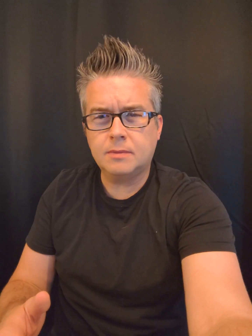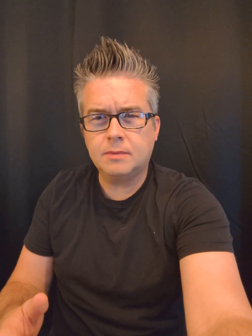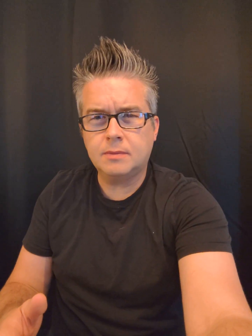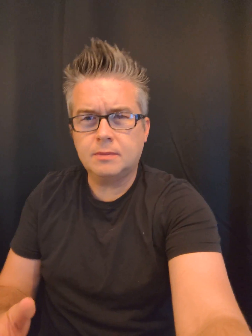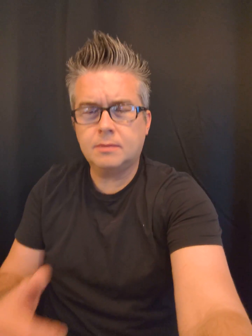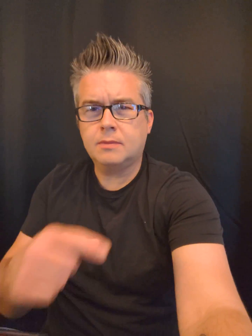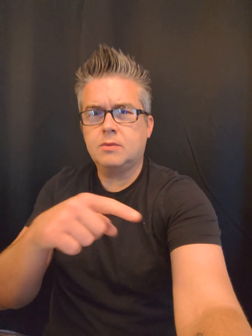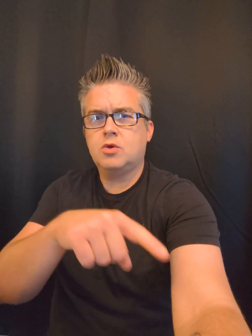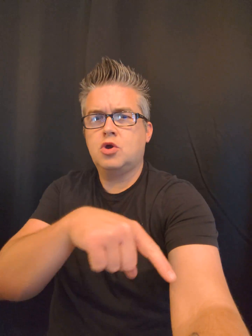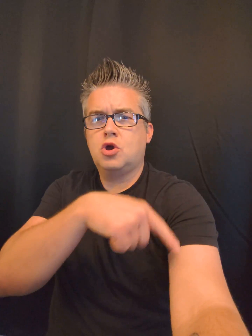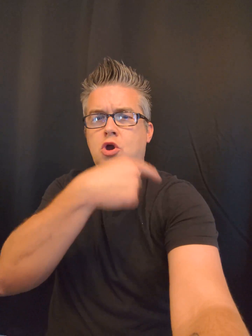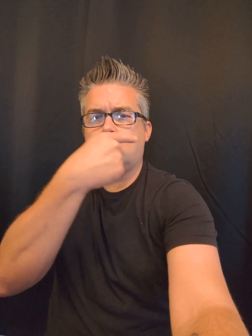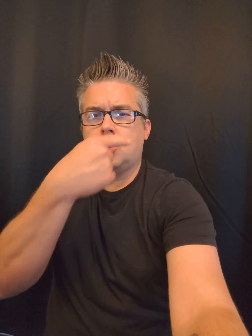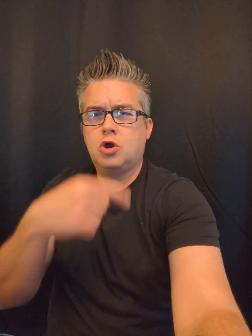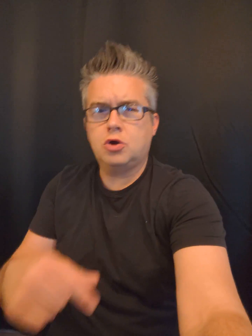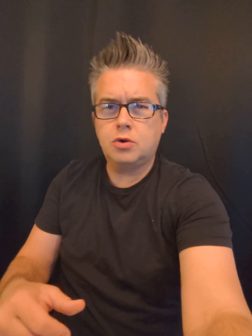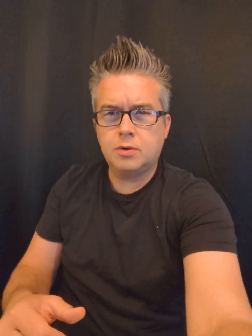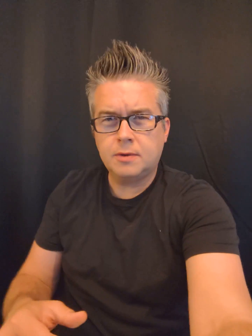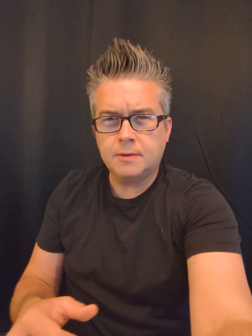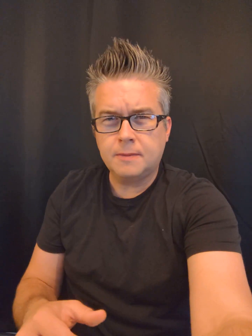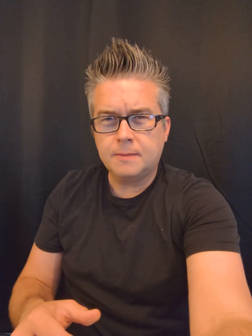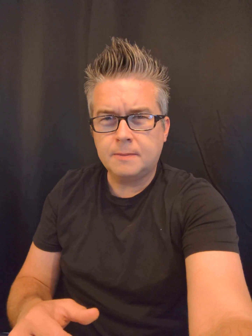long